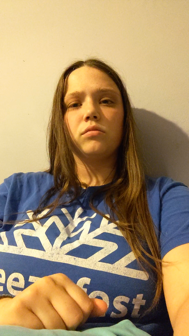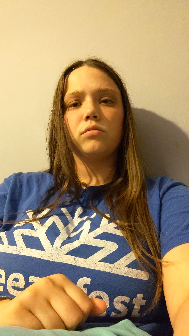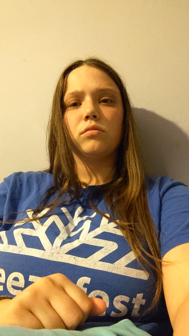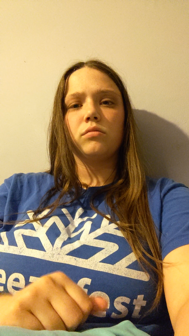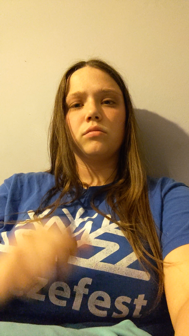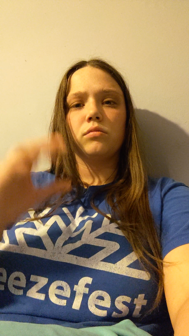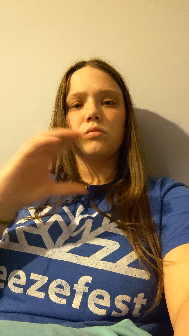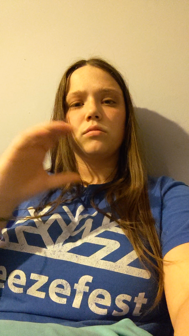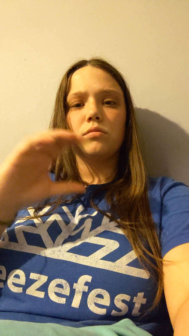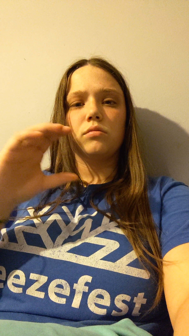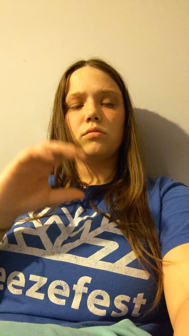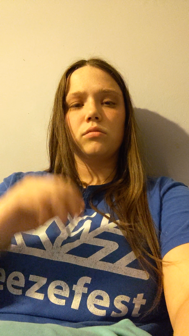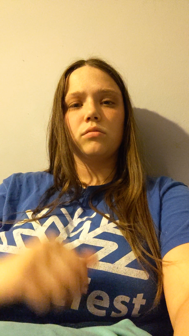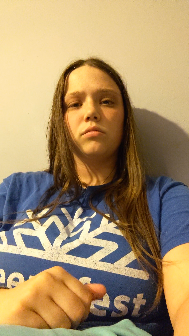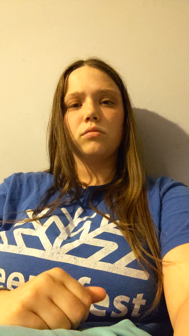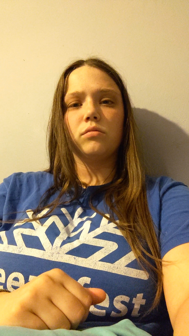ball